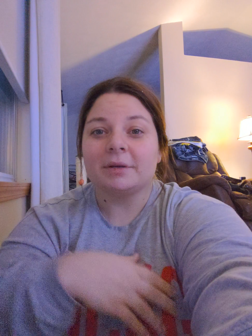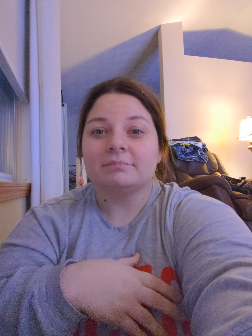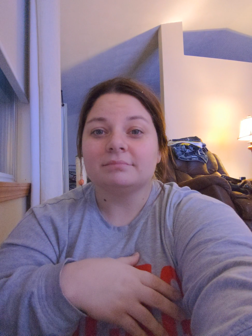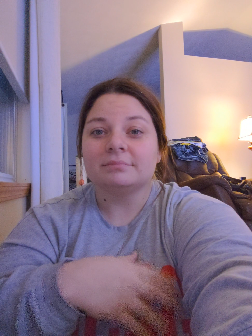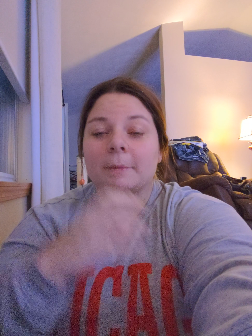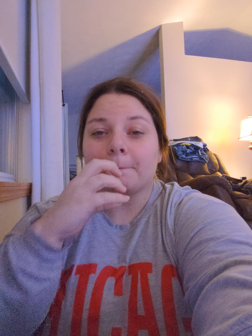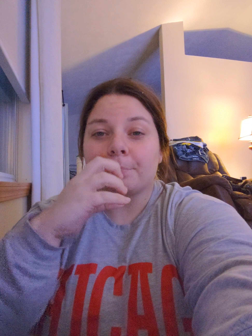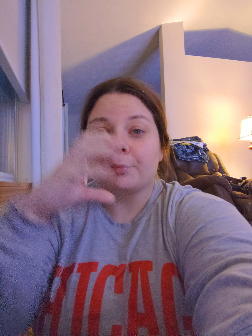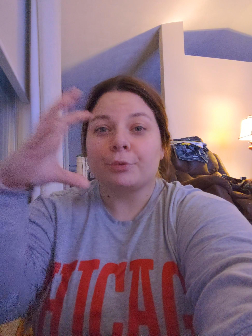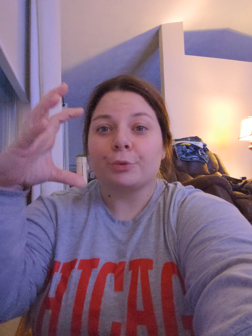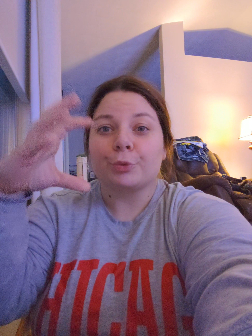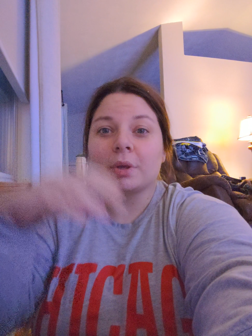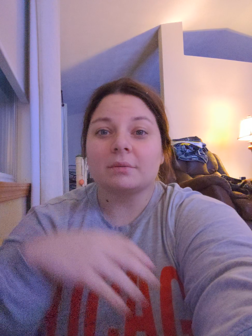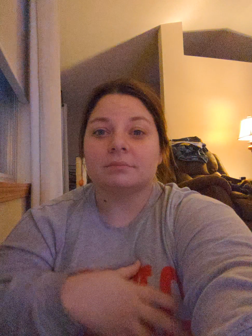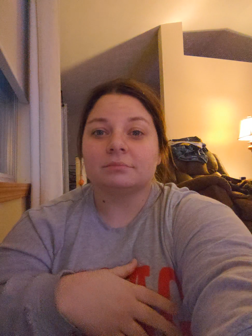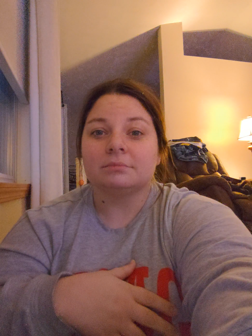balloon